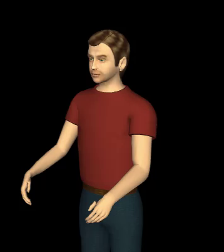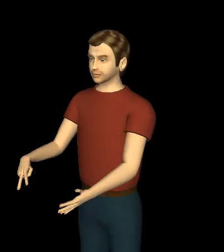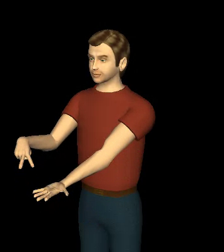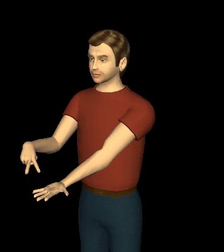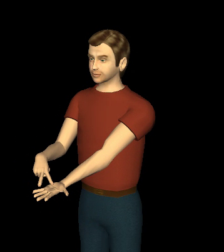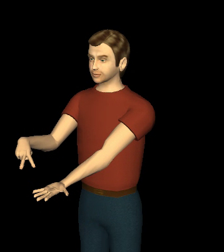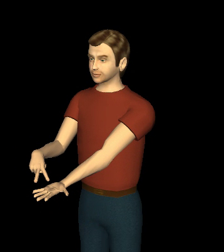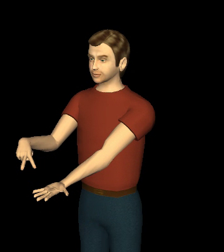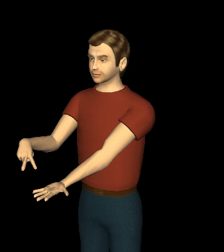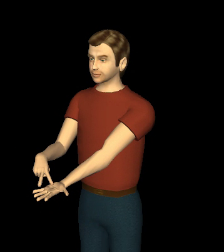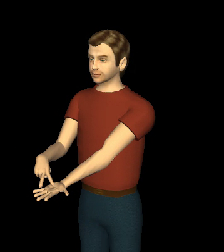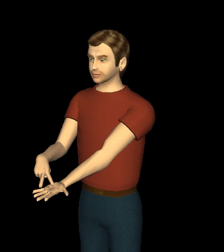شوكة